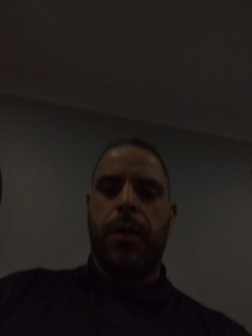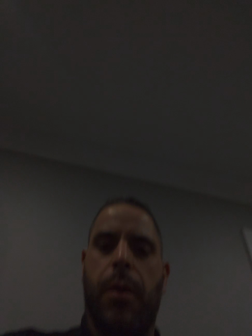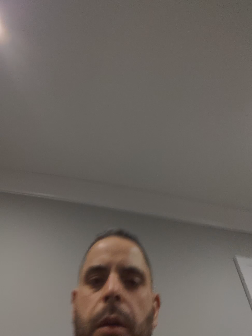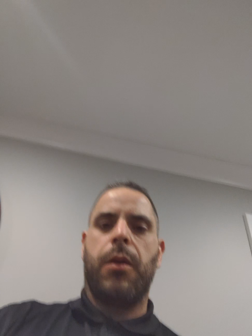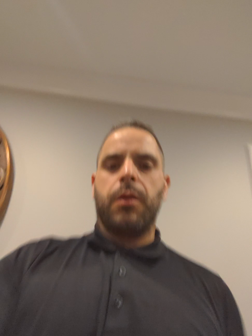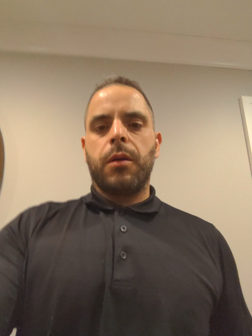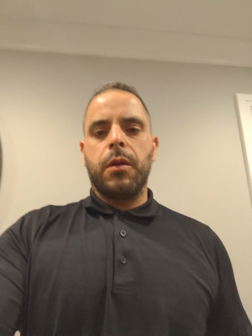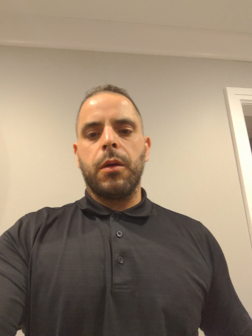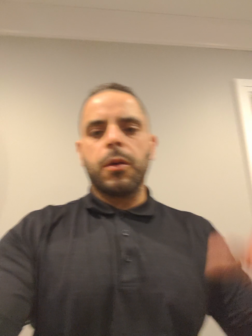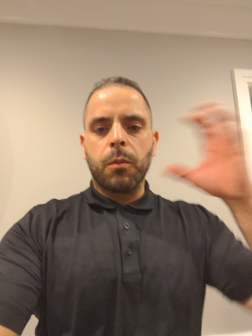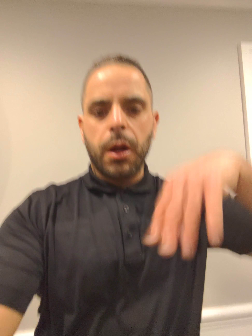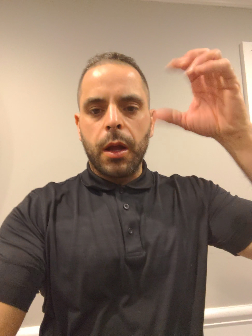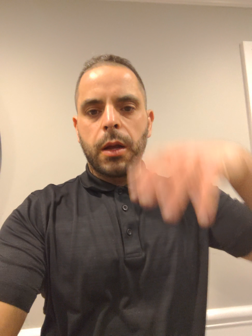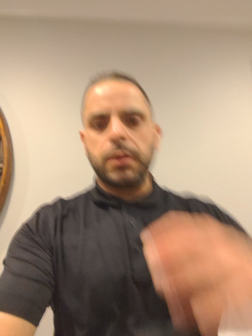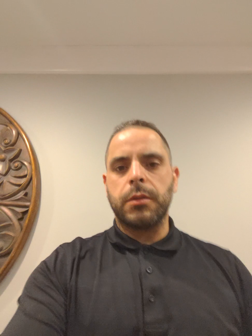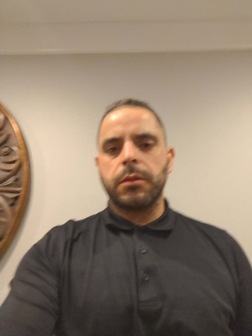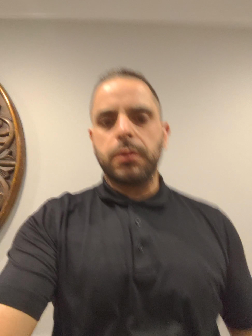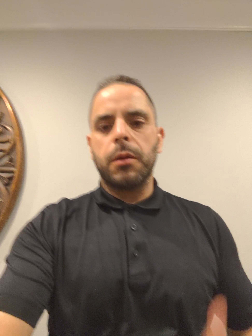rain